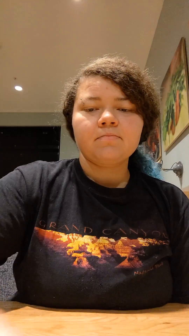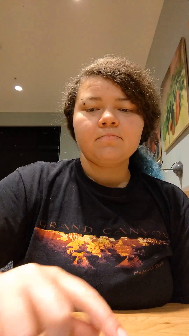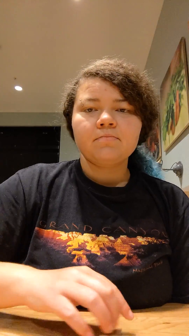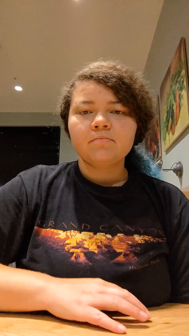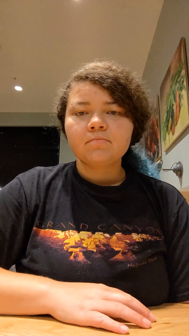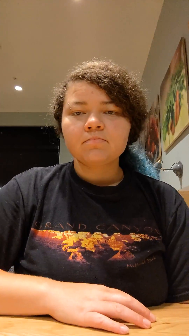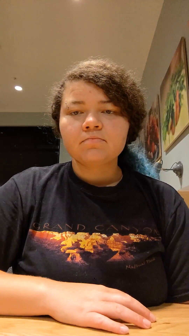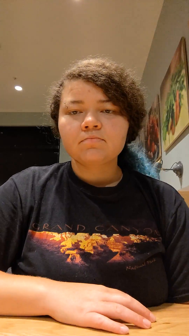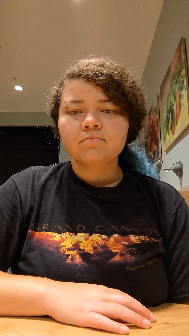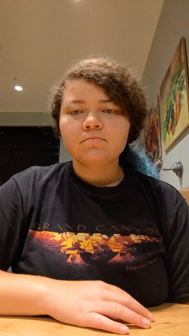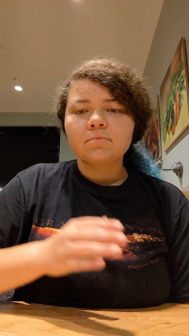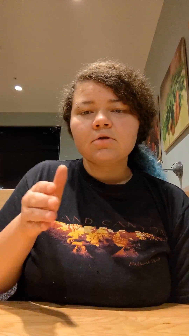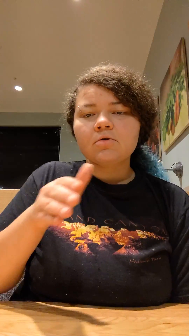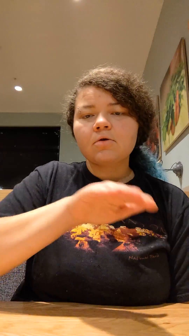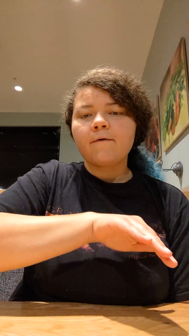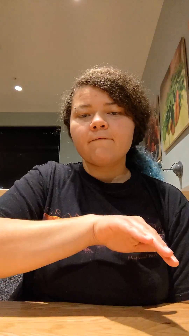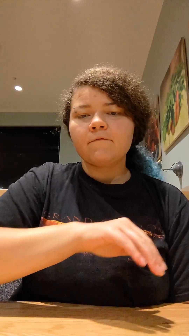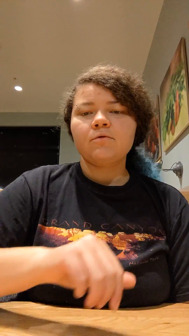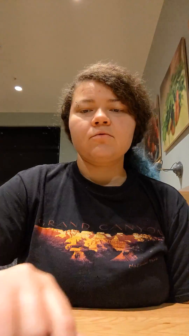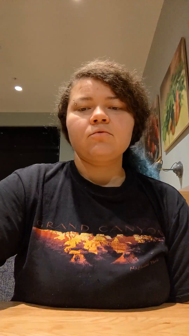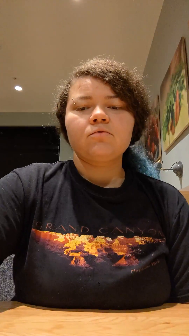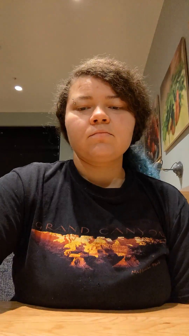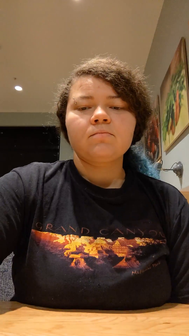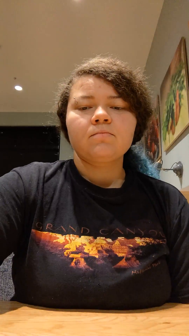cover